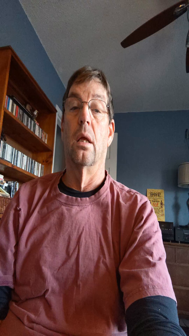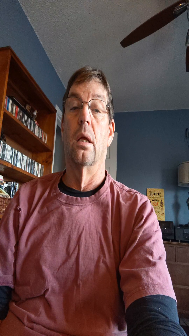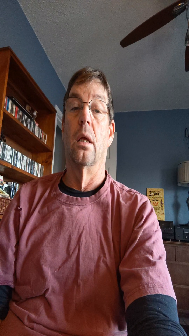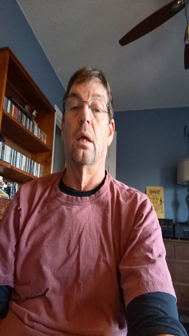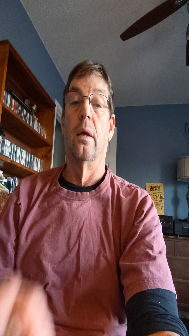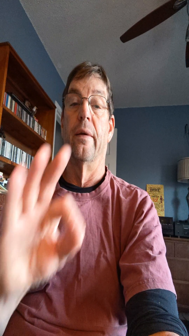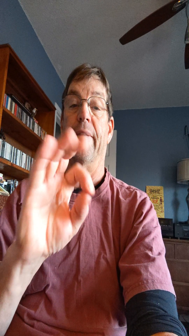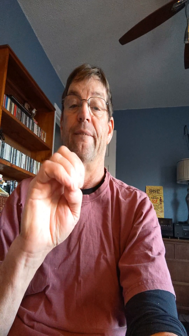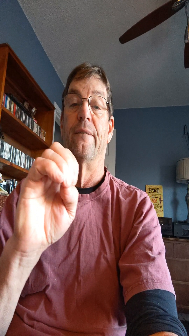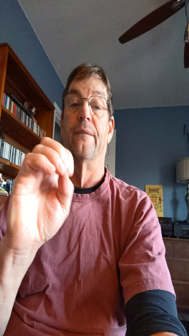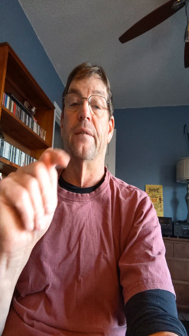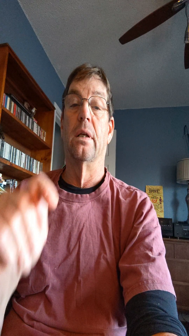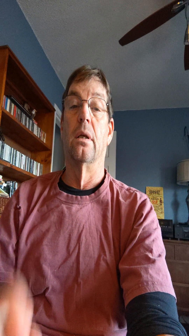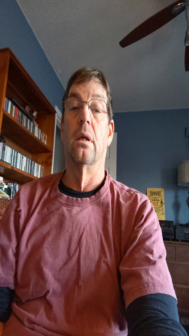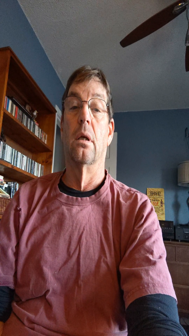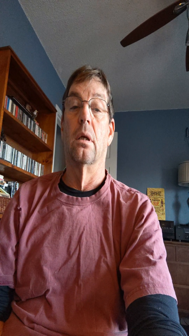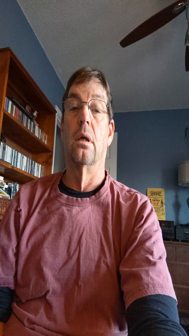feet